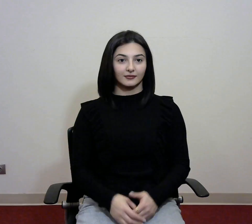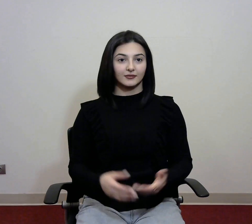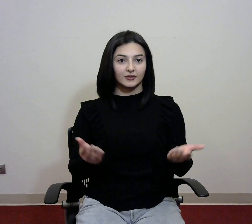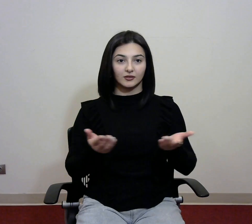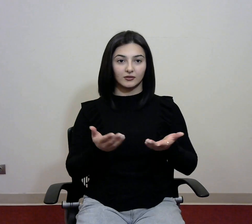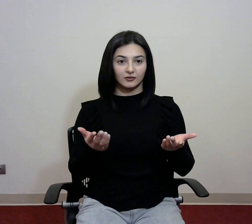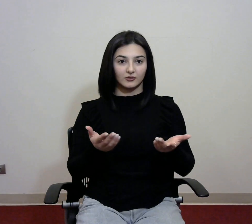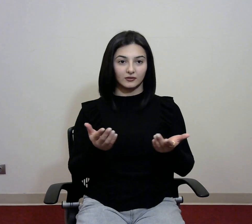hansı